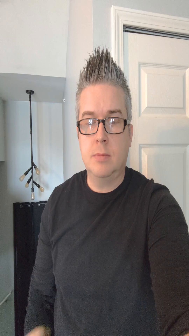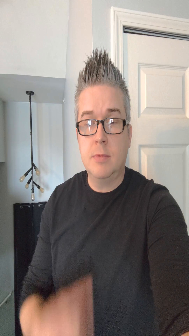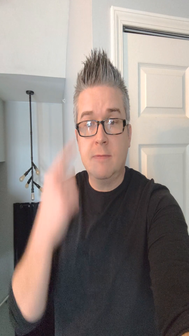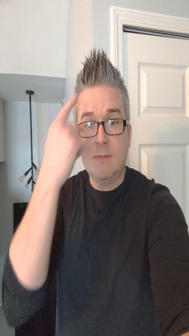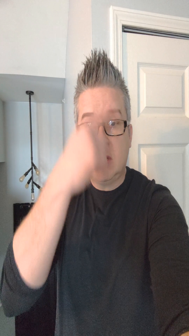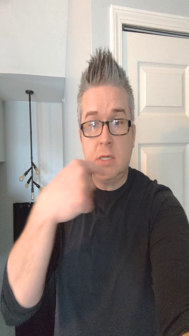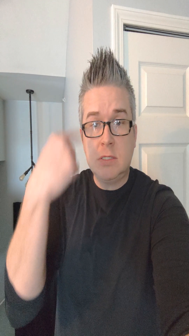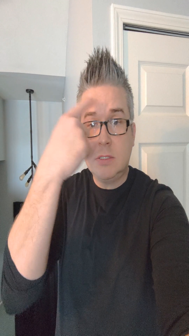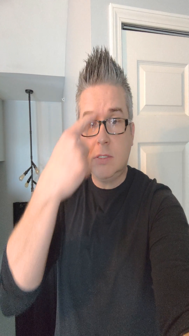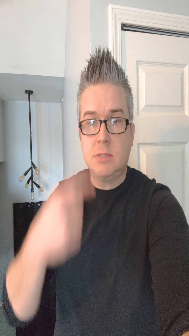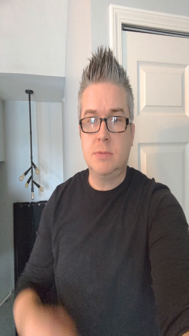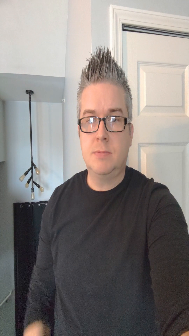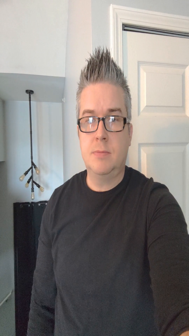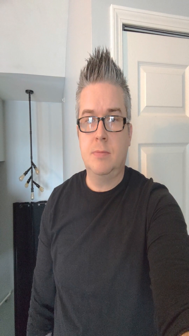face